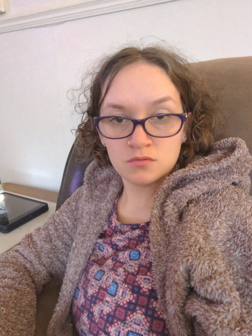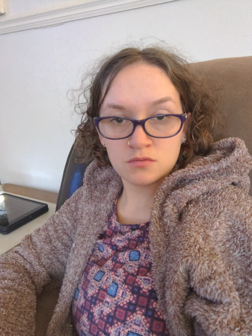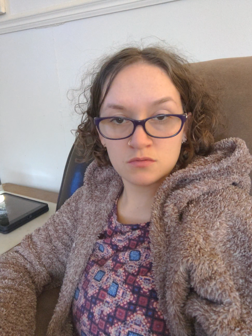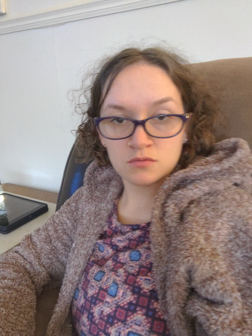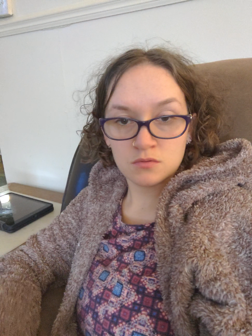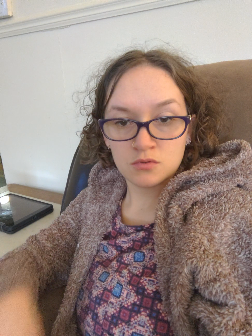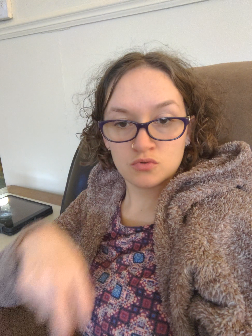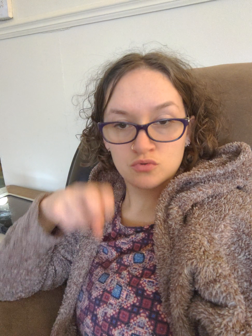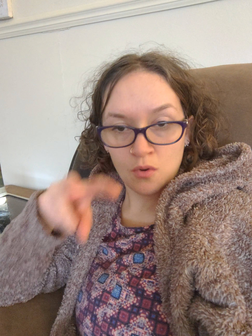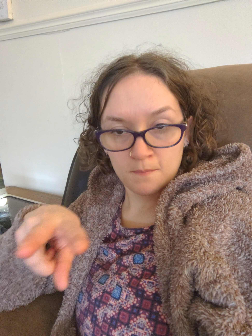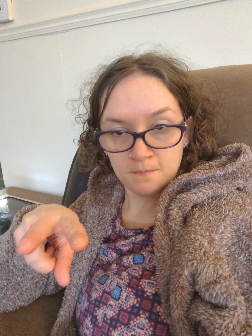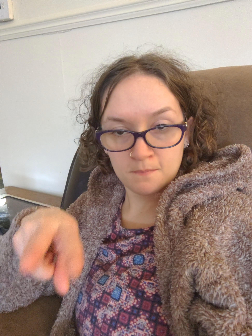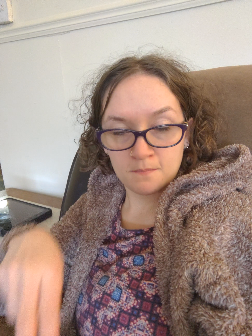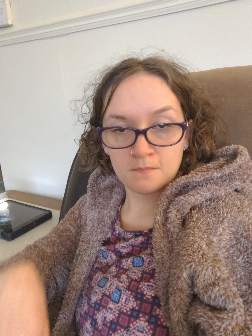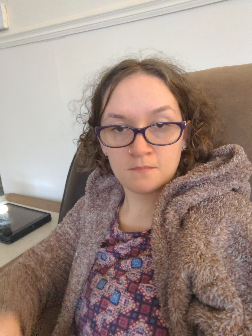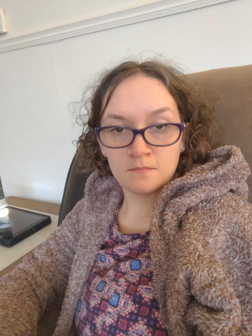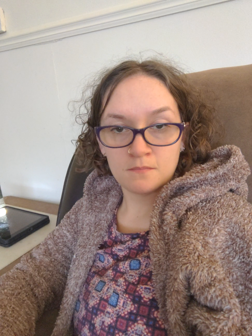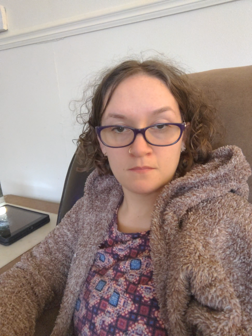jump